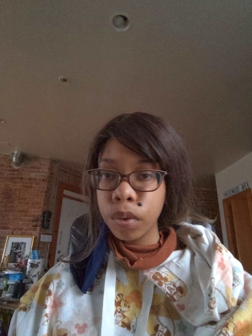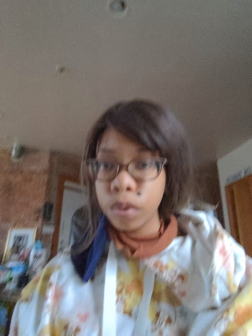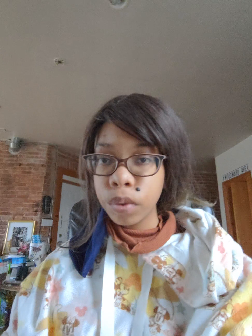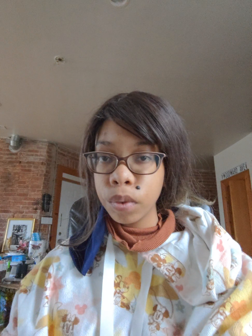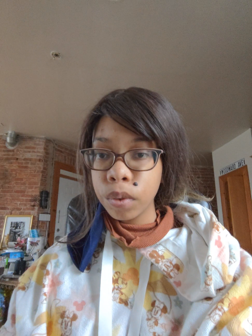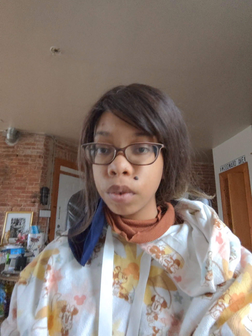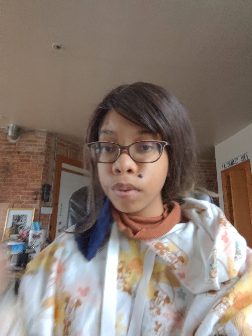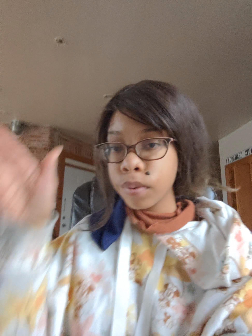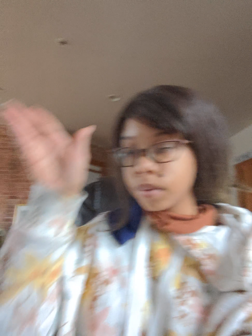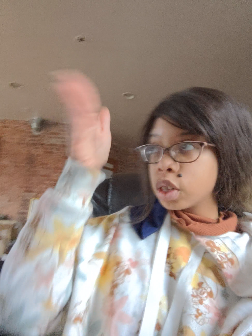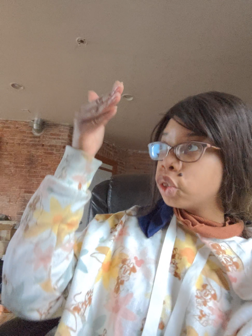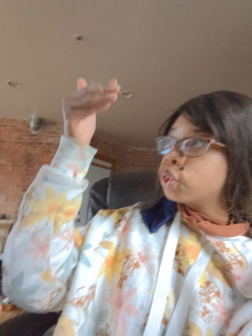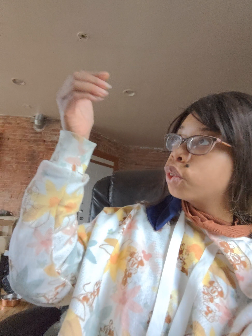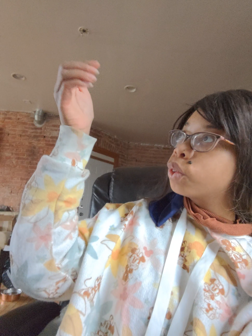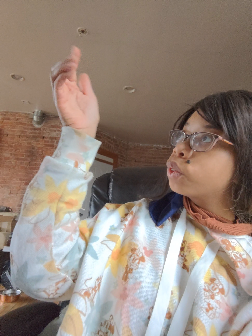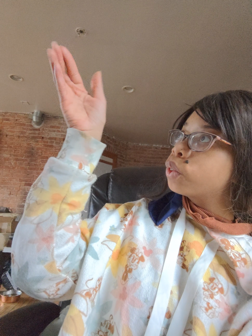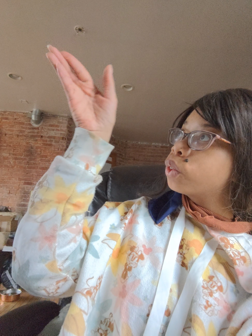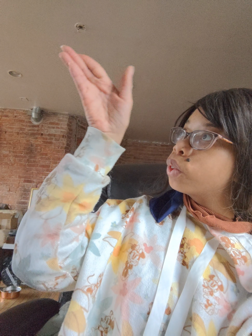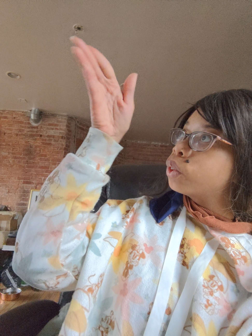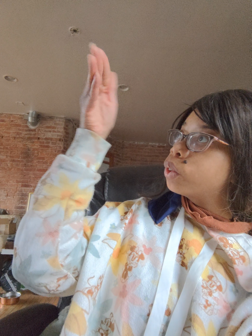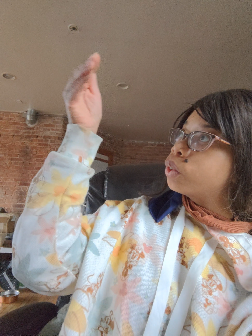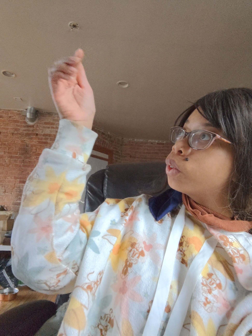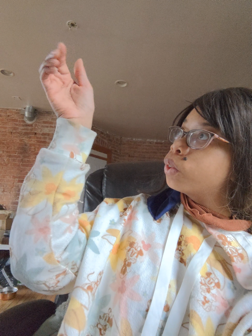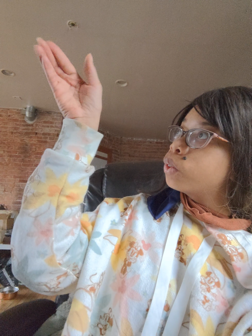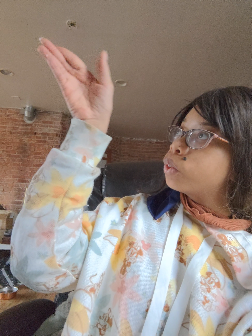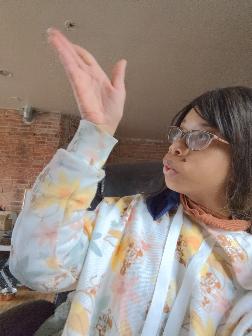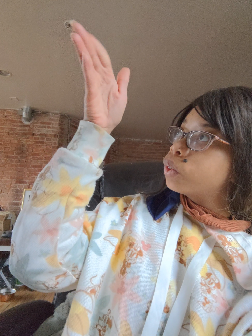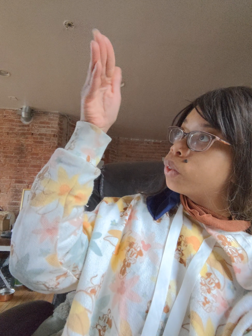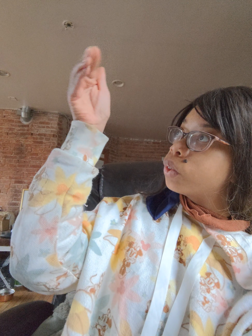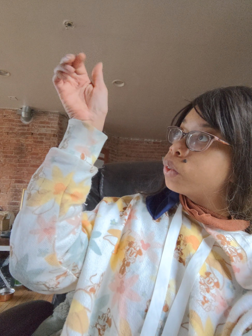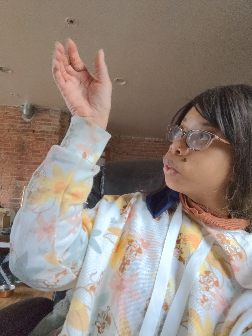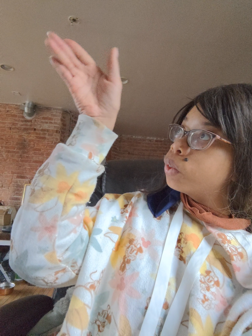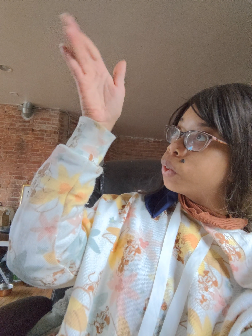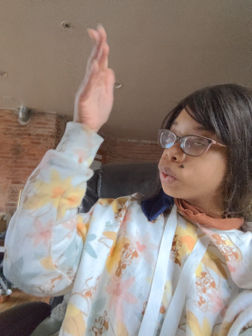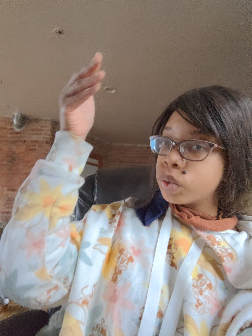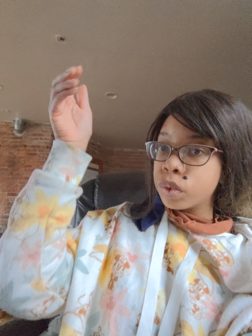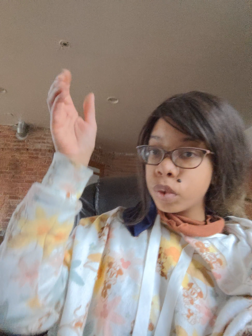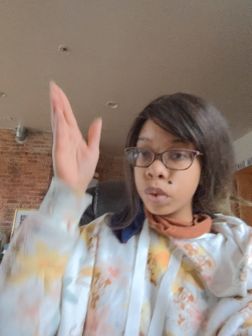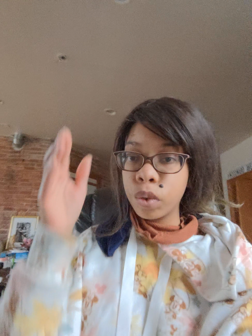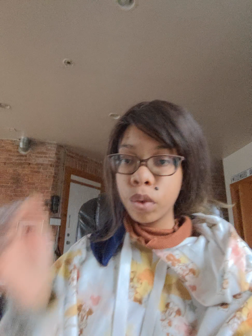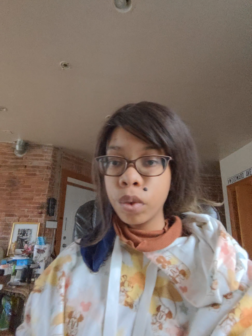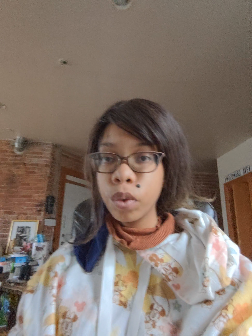flag